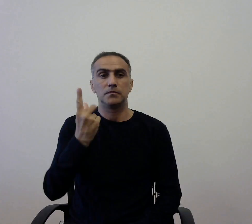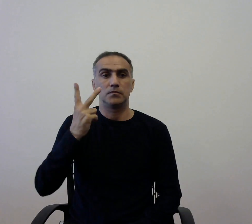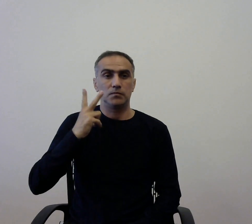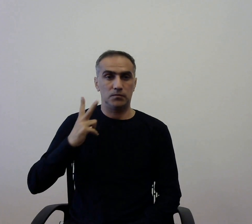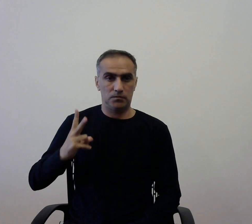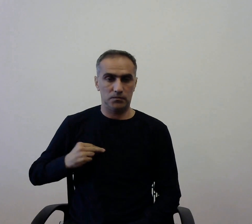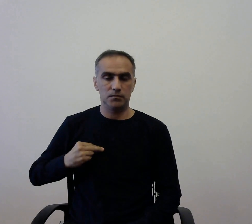qız